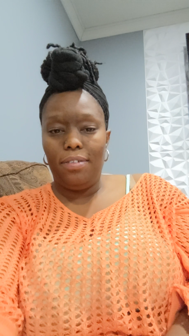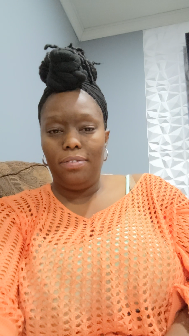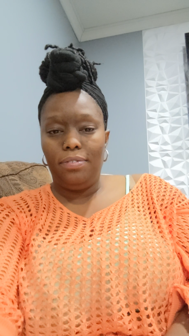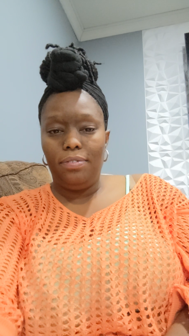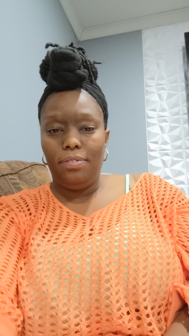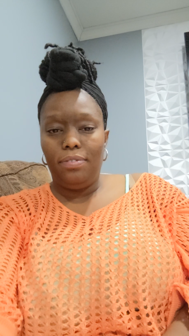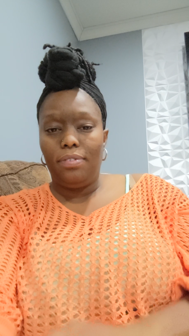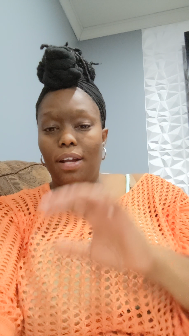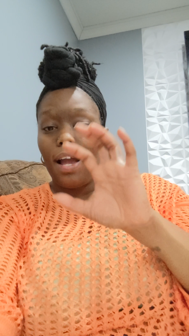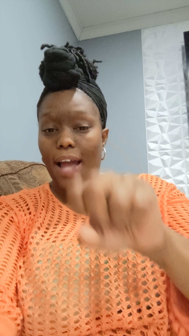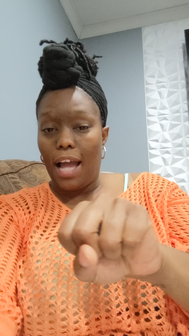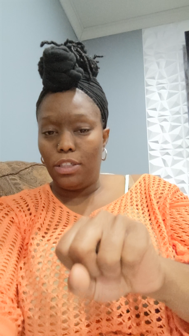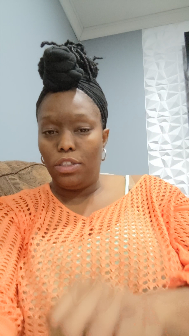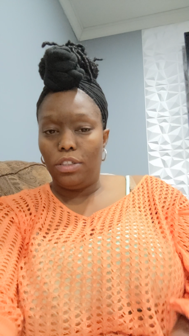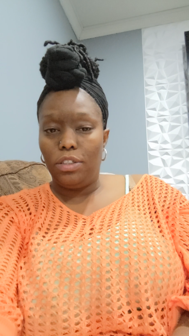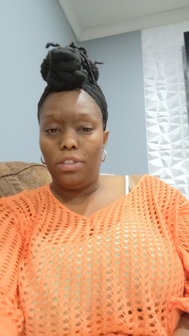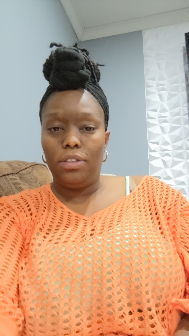catch